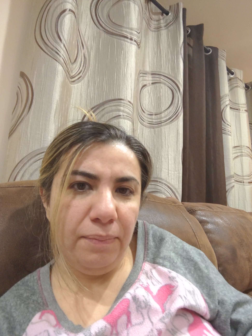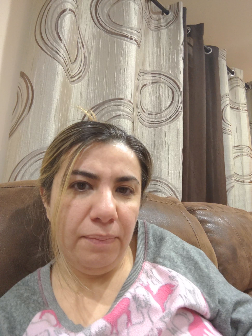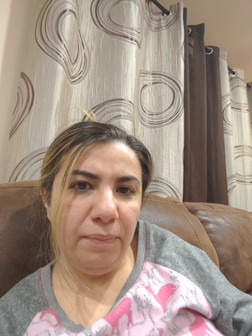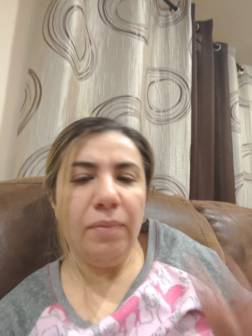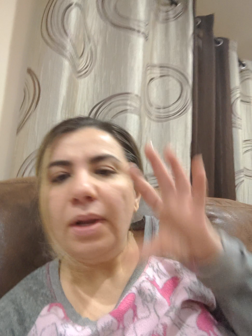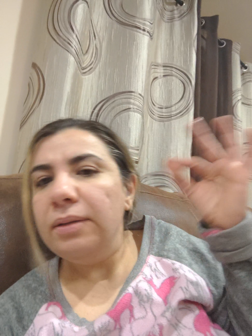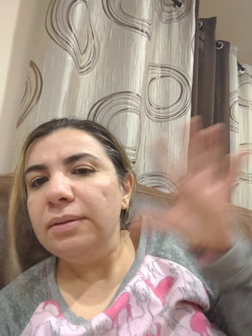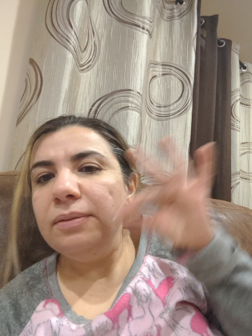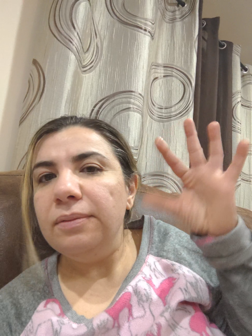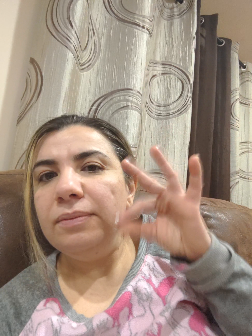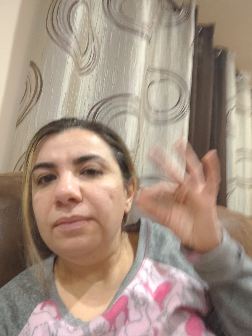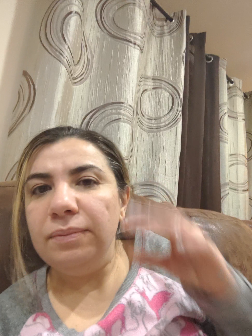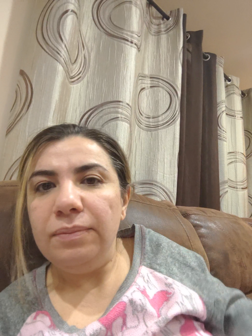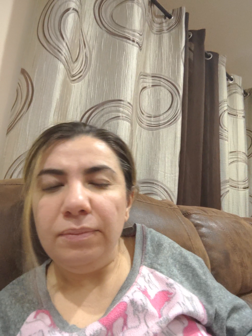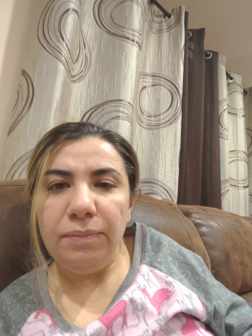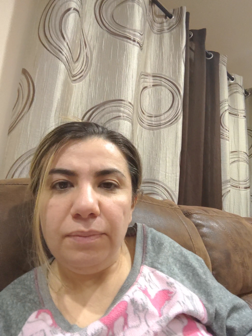cat